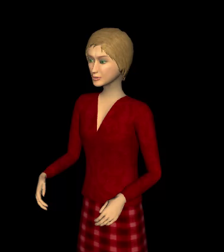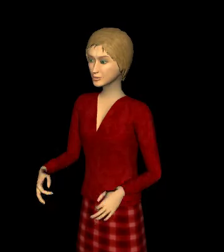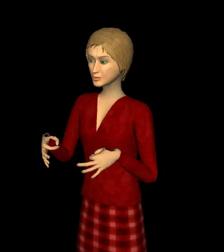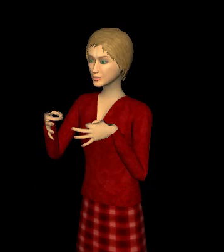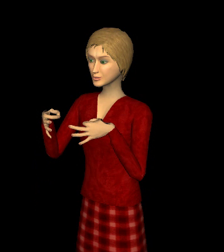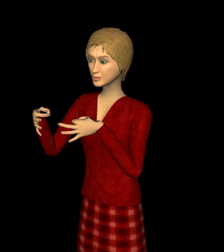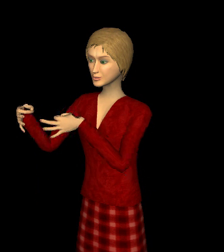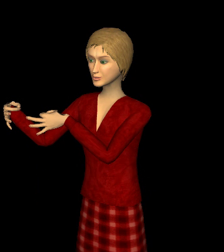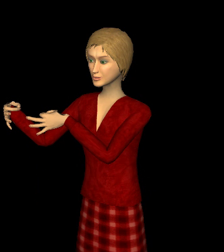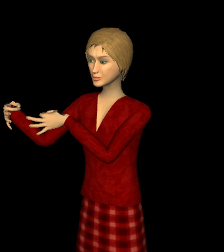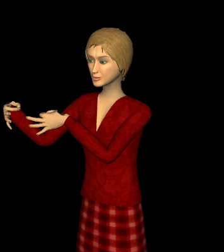مجتهد